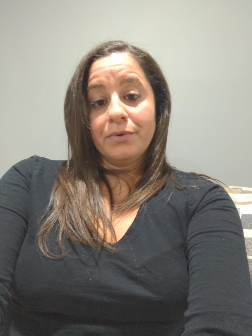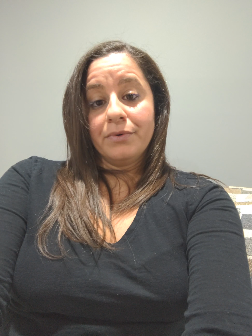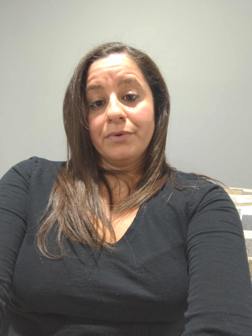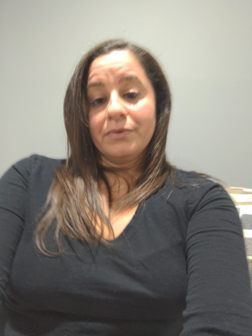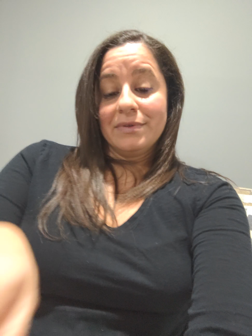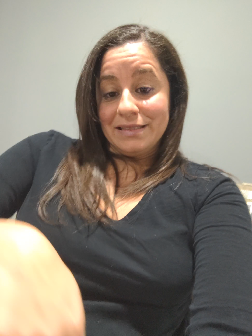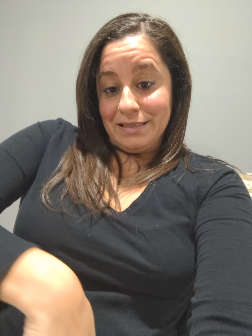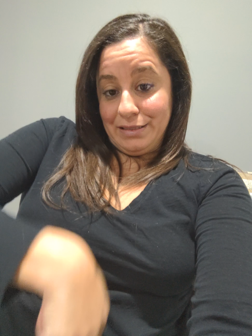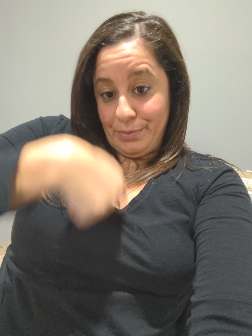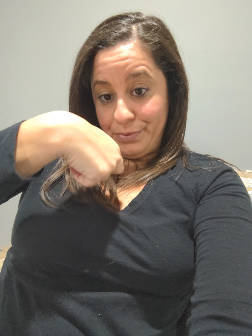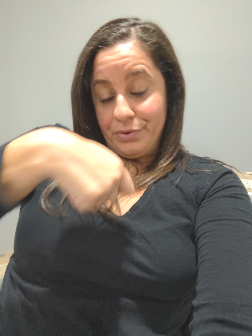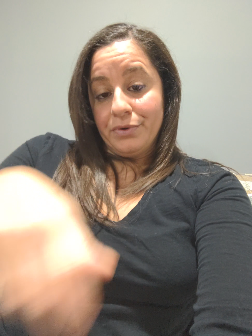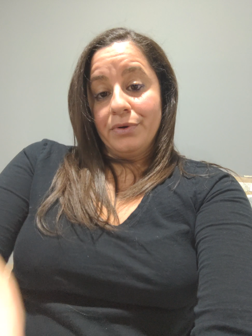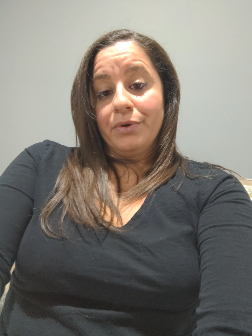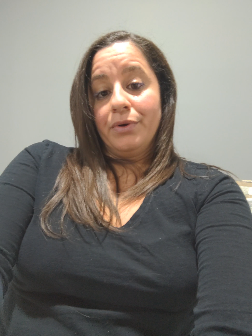zipper